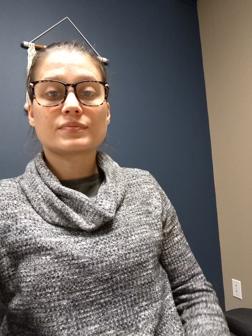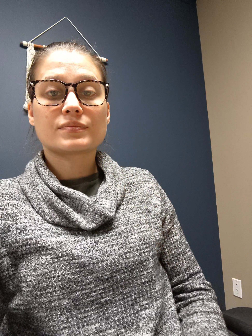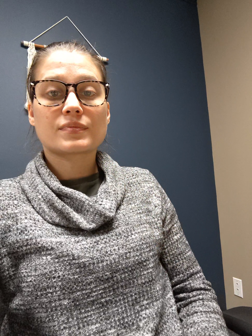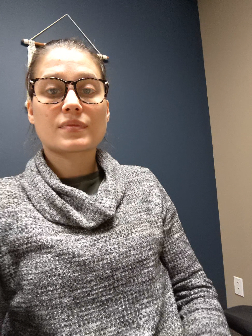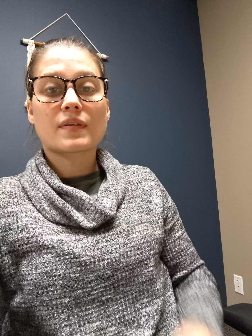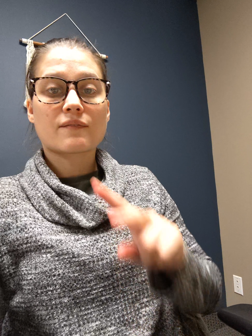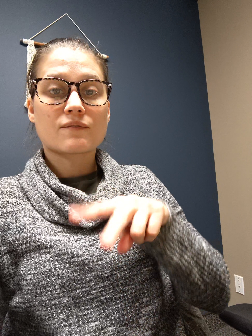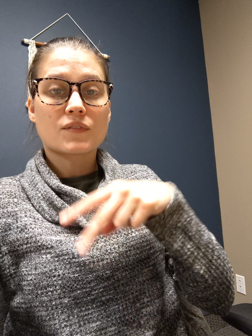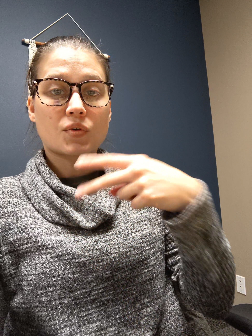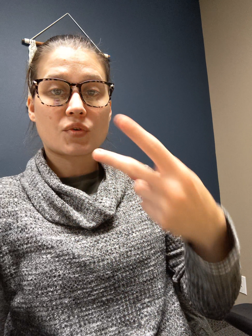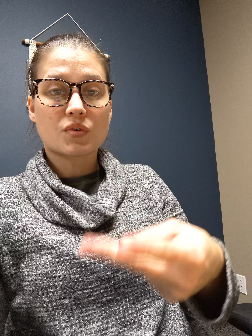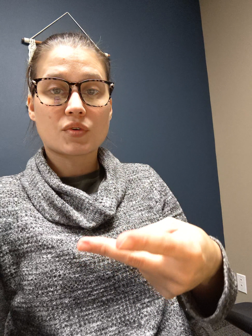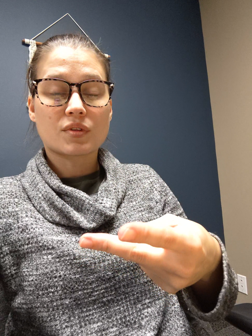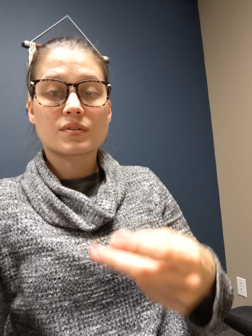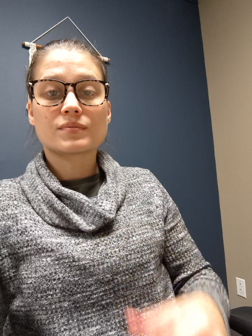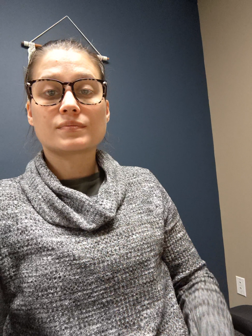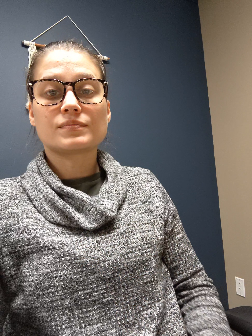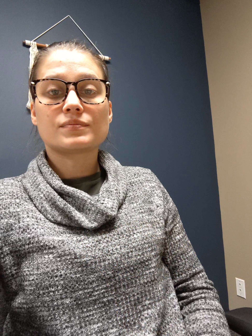fall